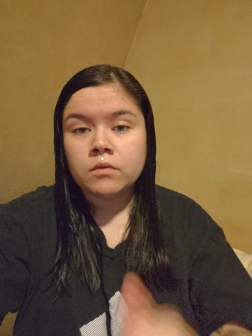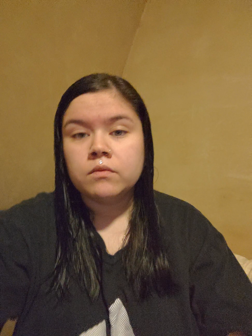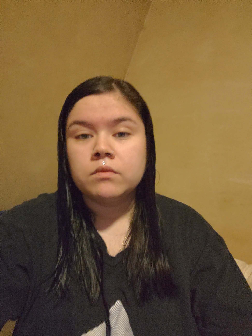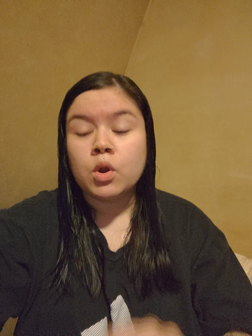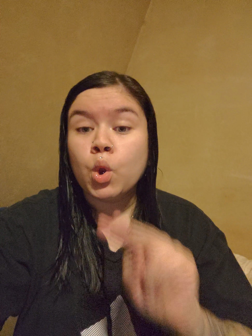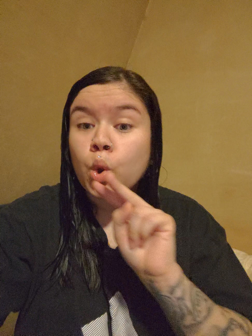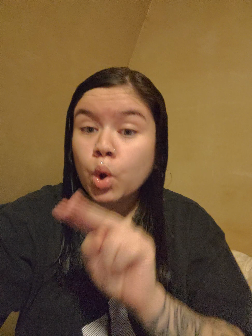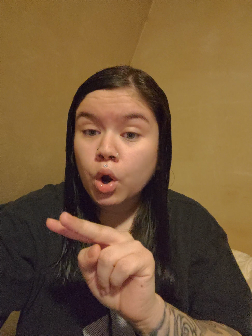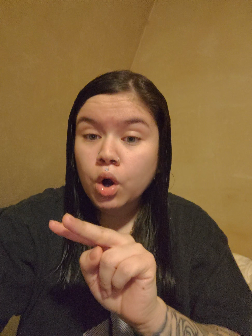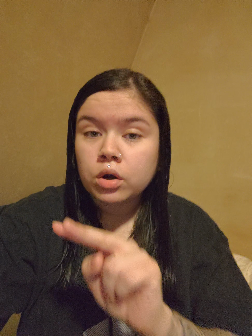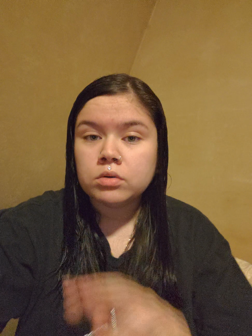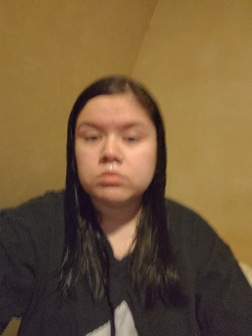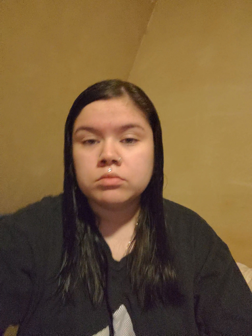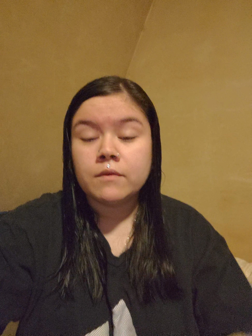look